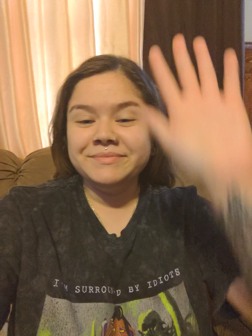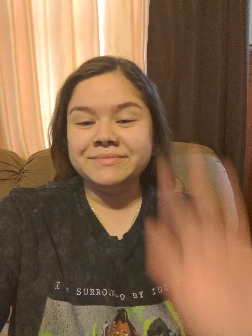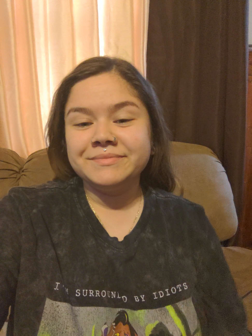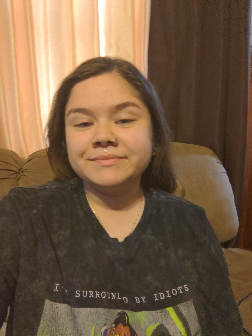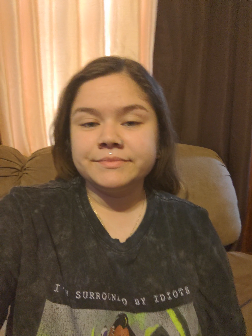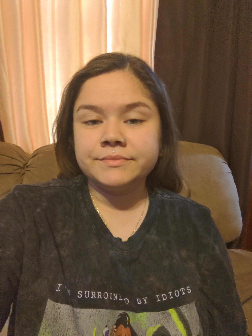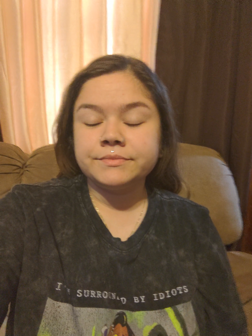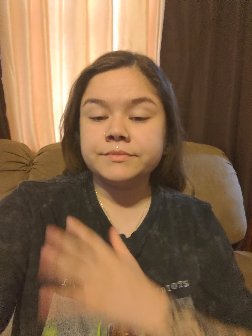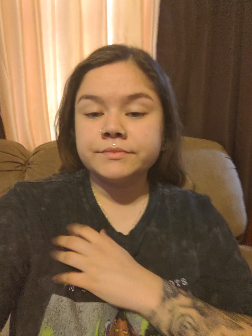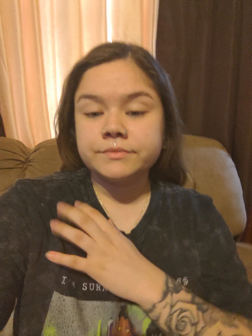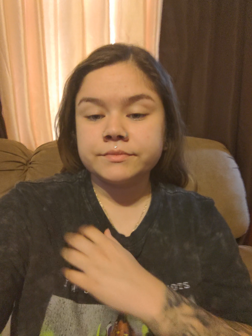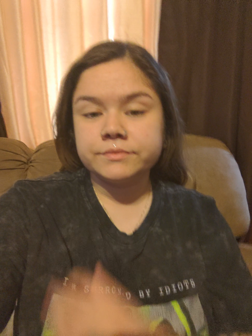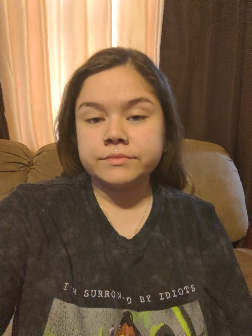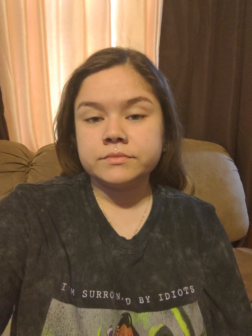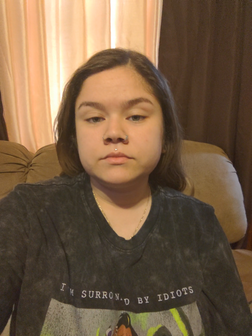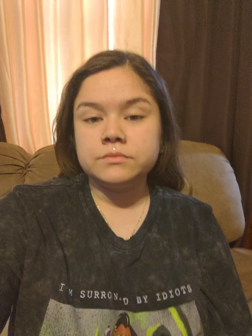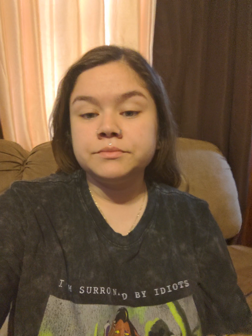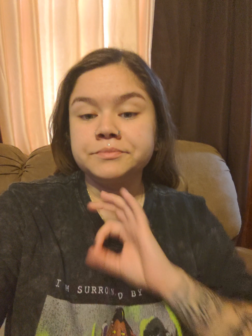bear